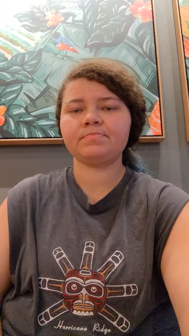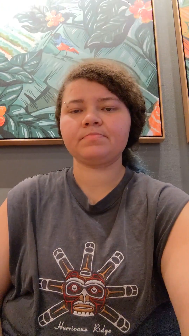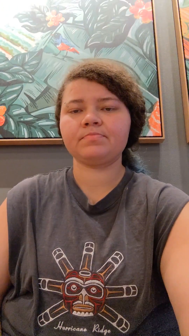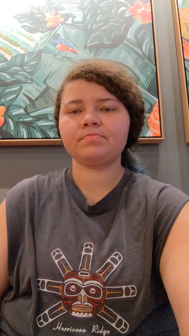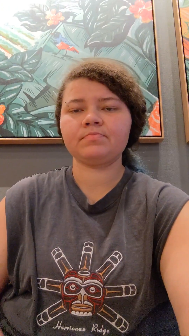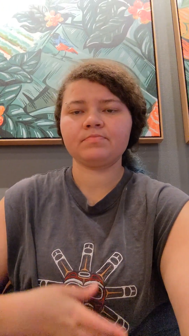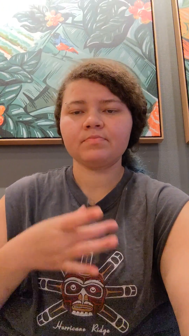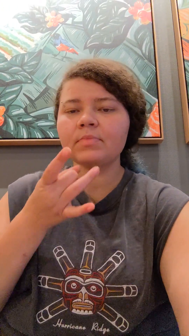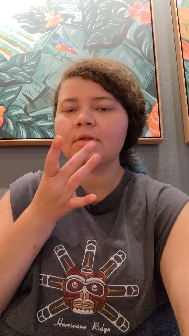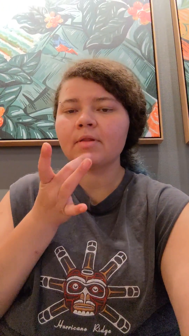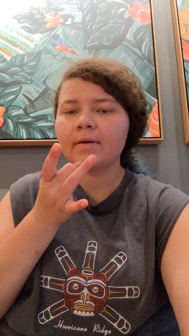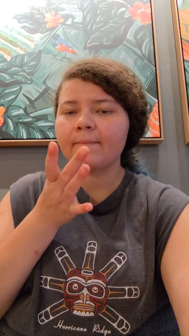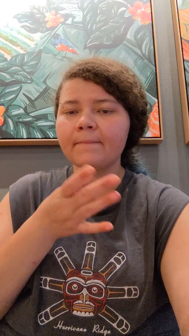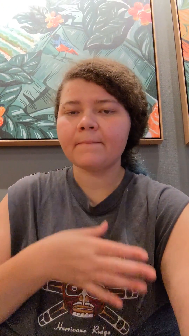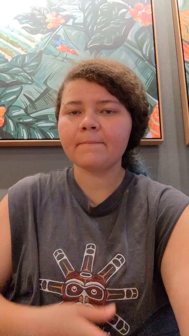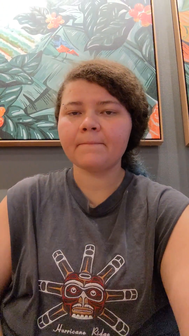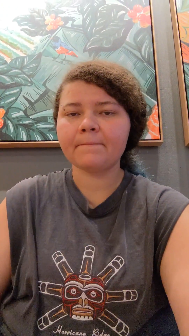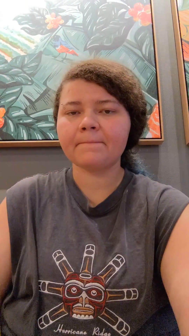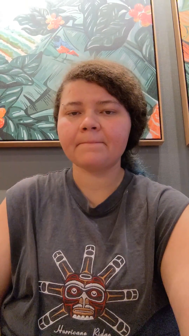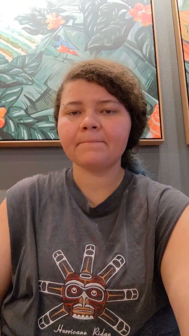light bulb